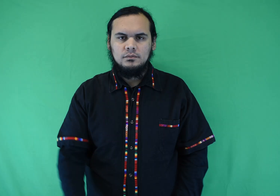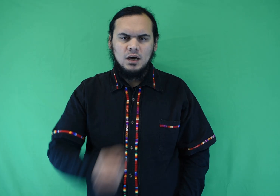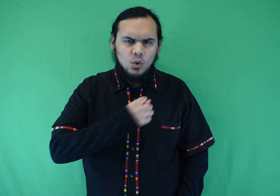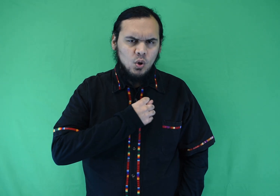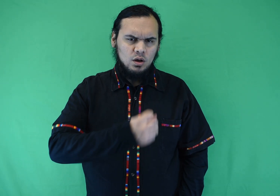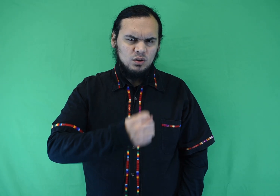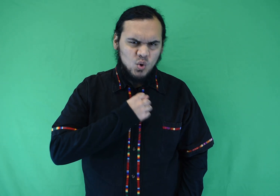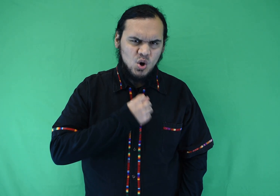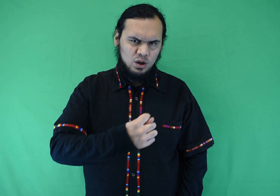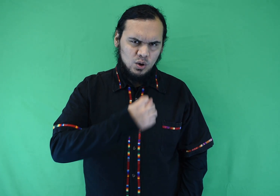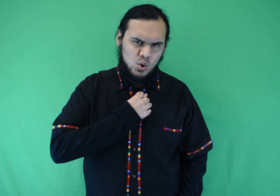tos